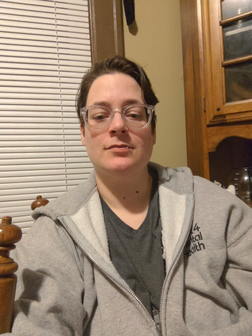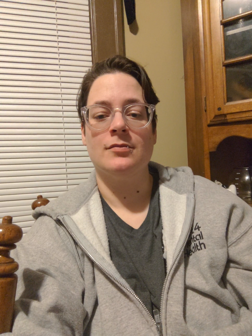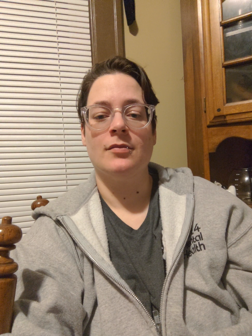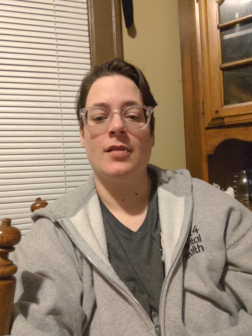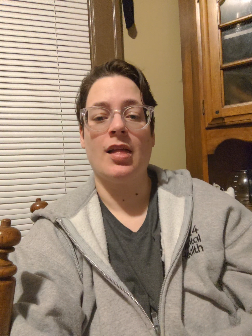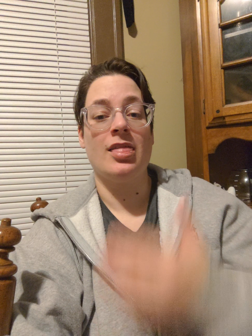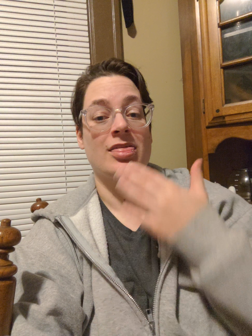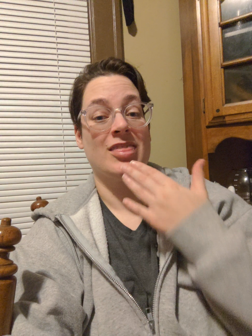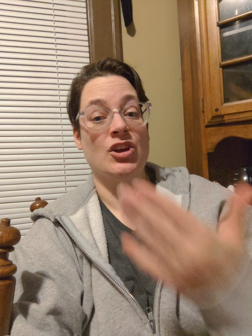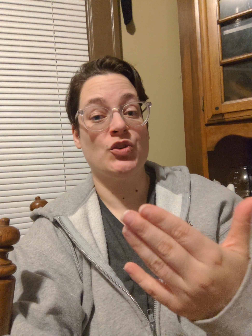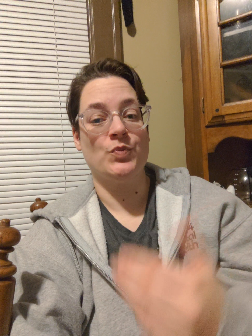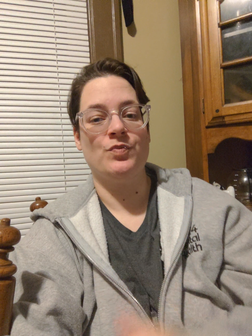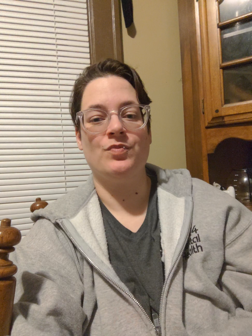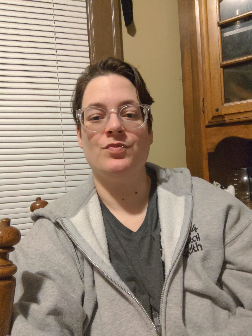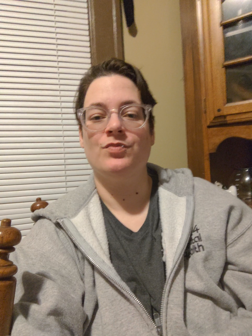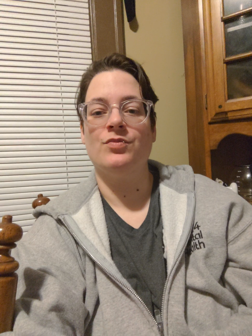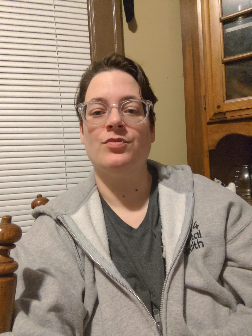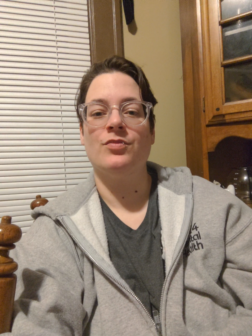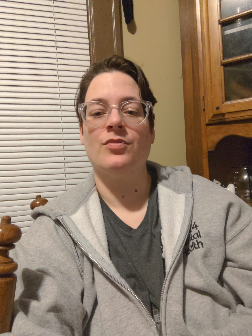thank you